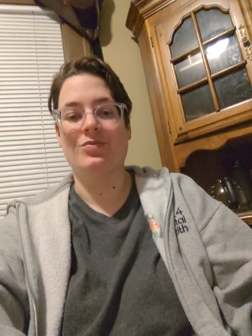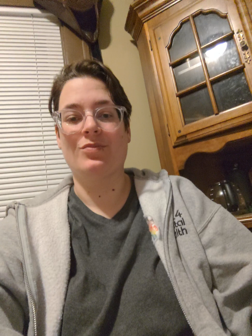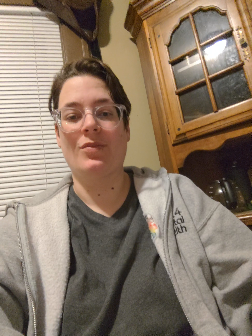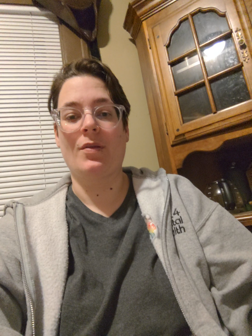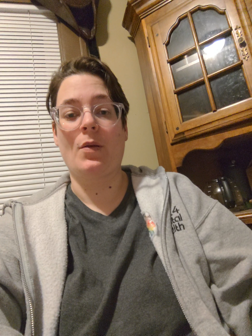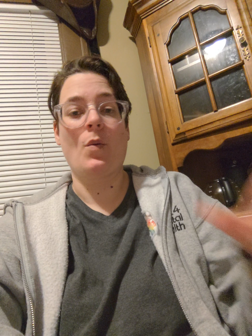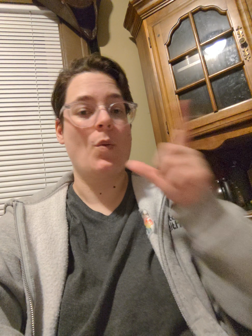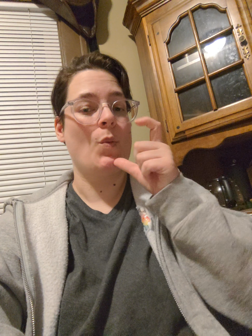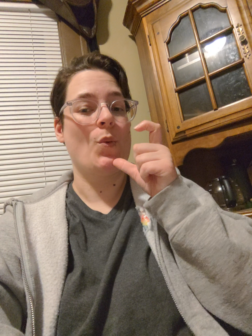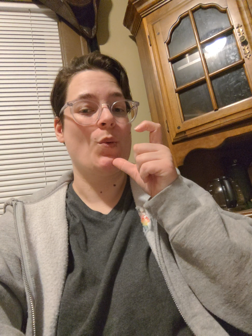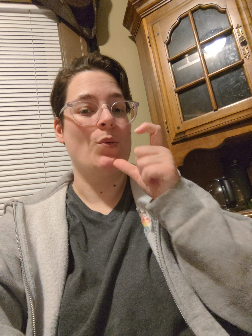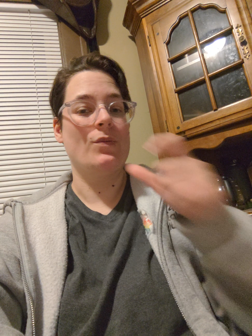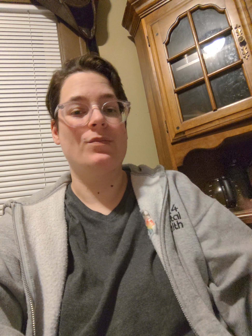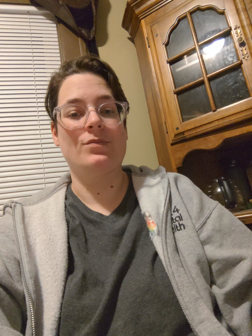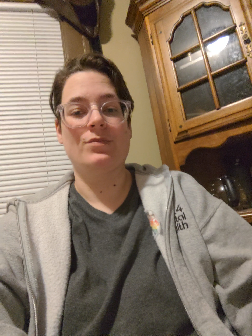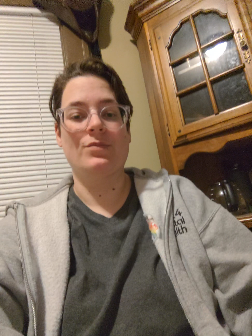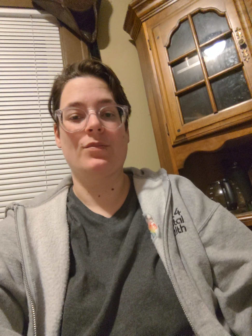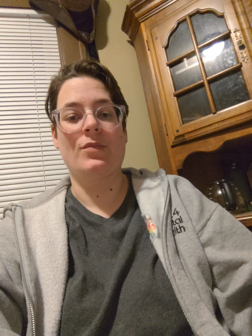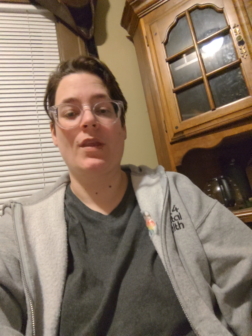who